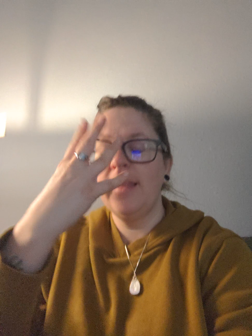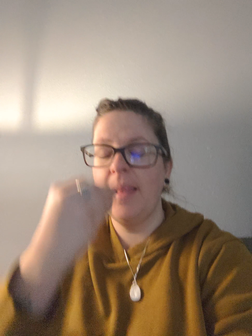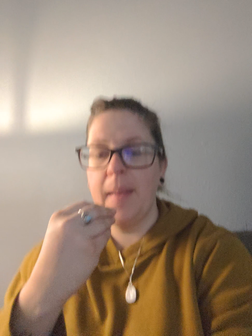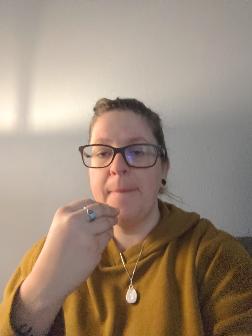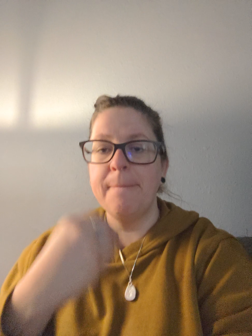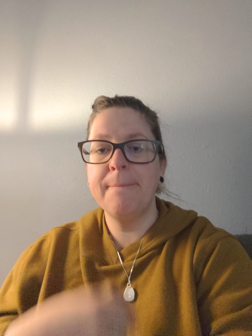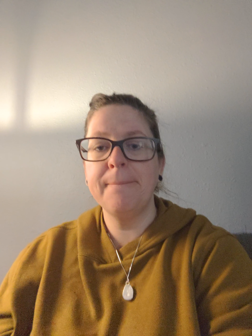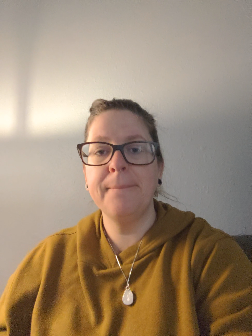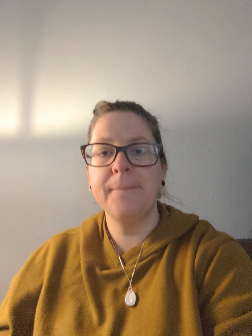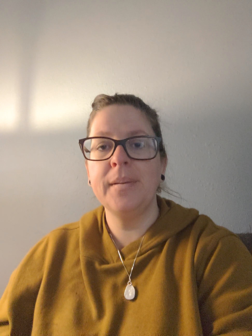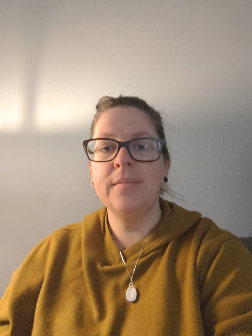nap